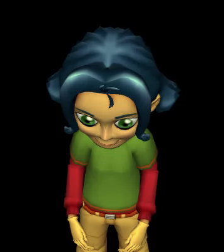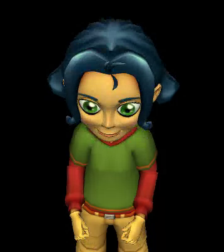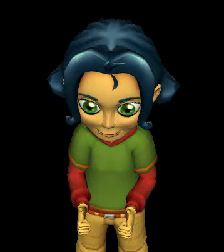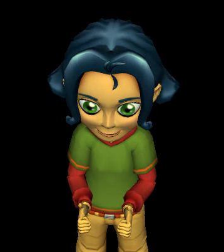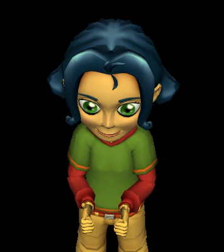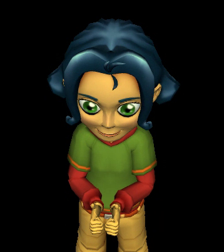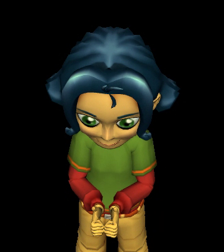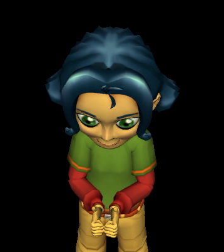مع